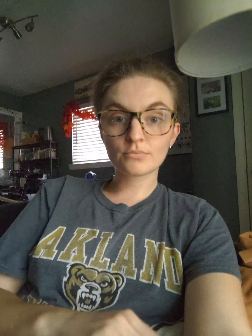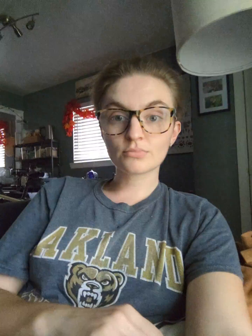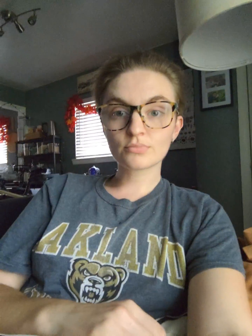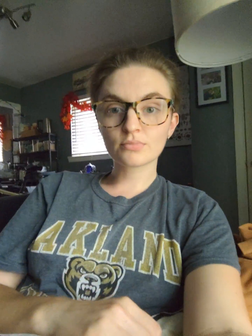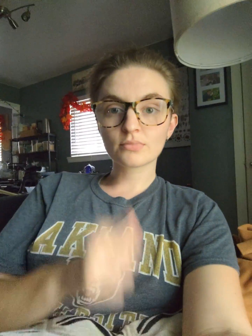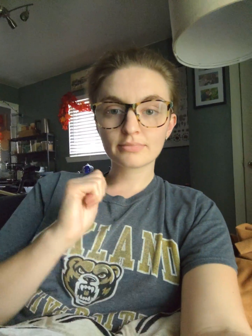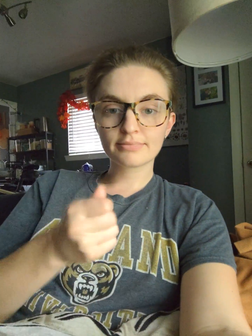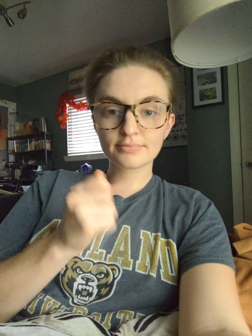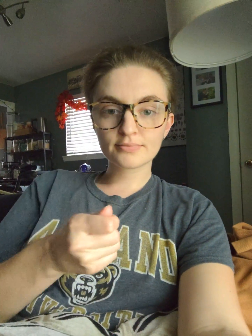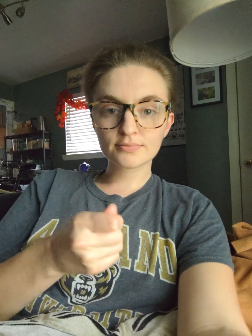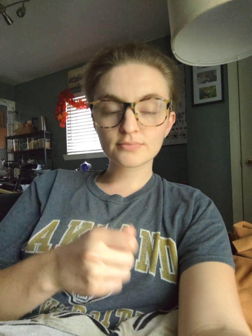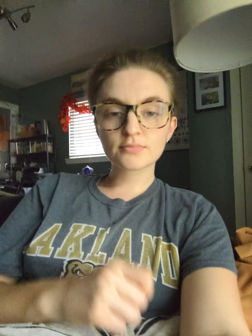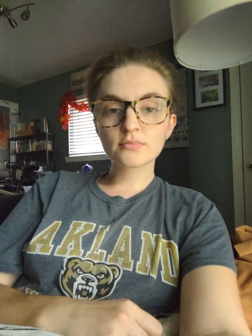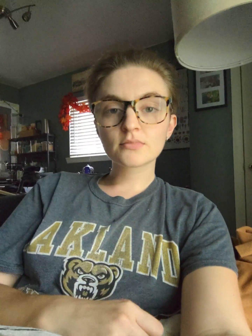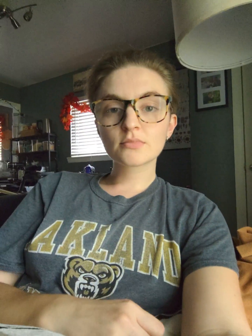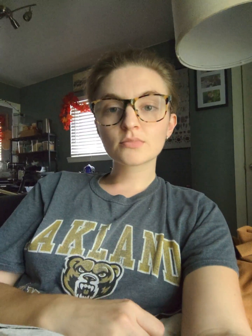hammer